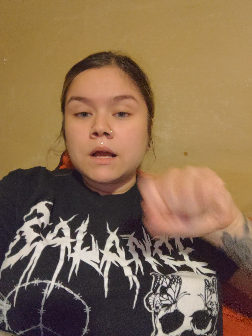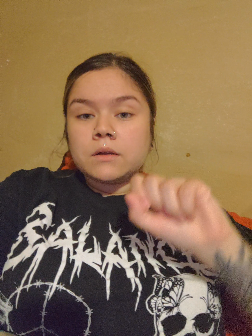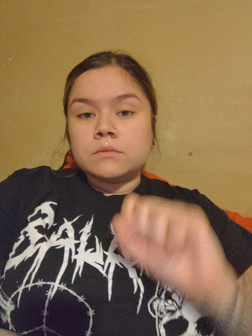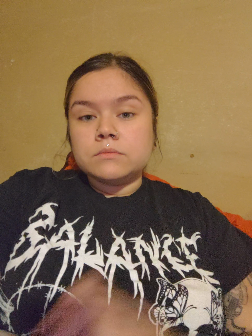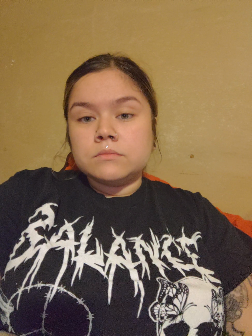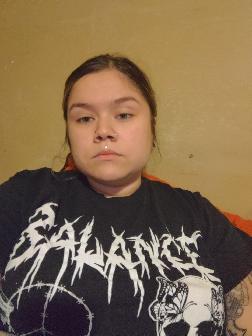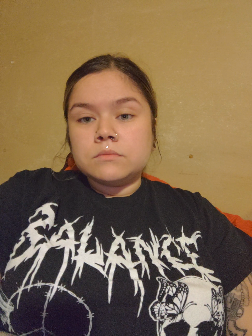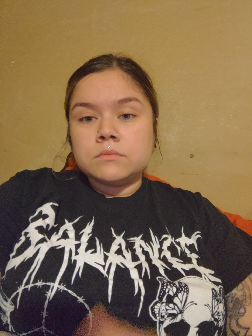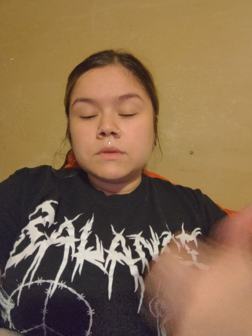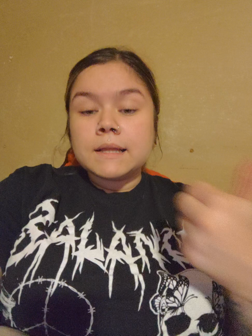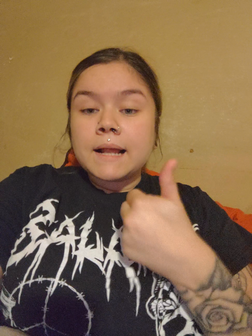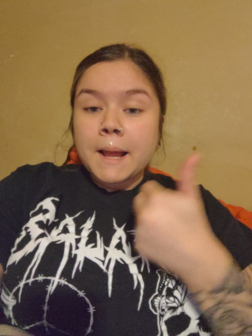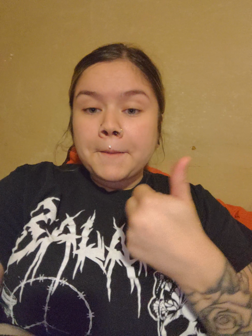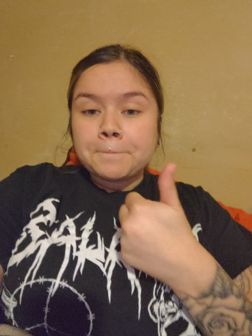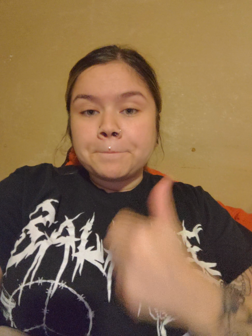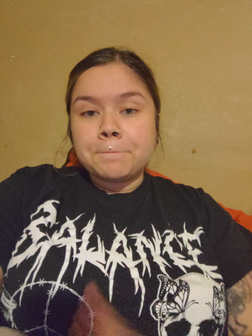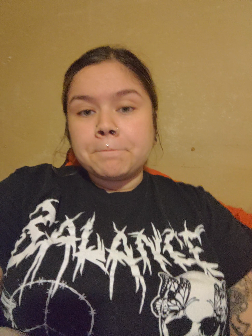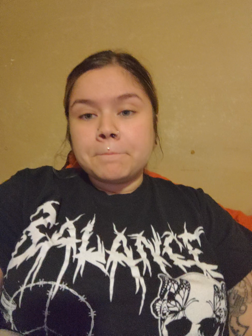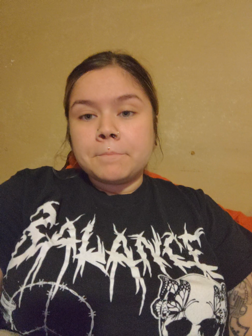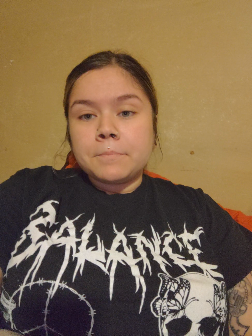game